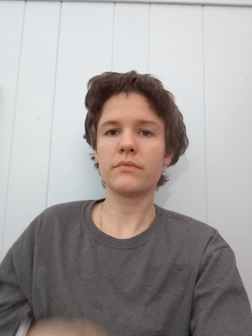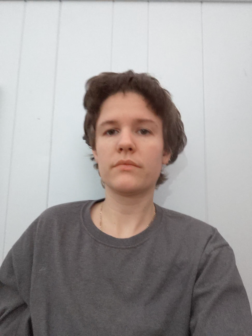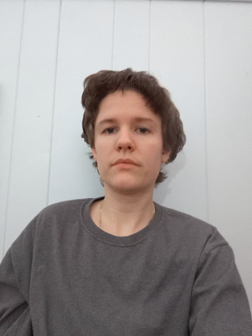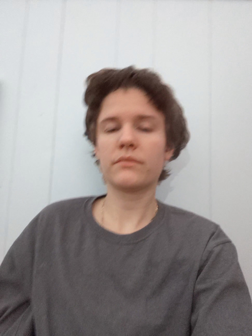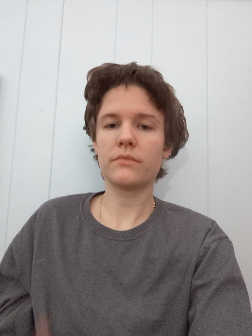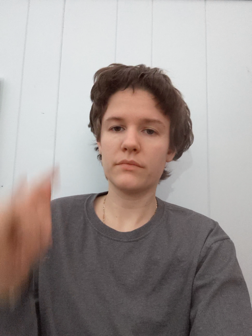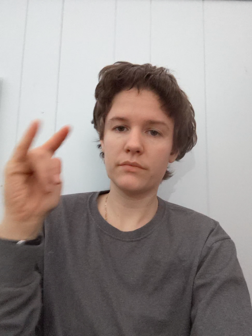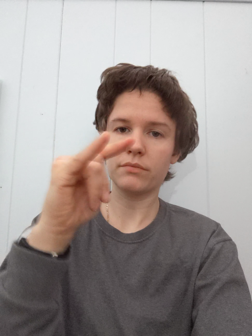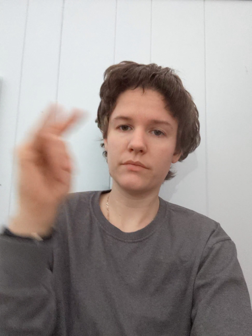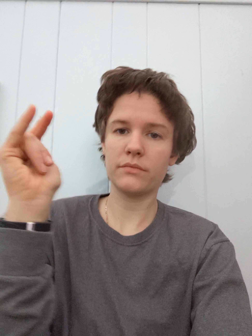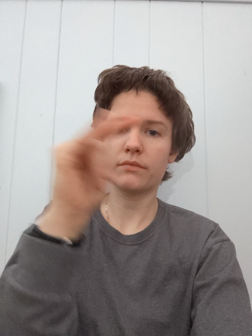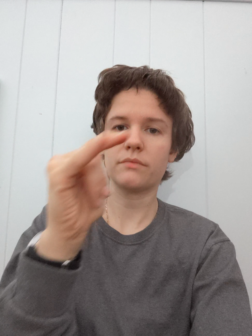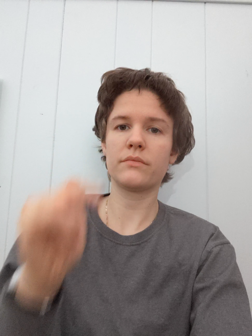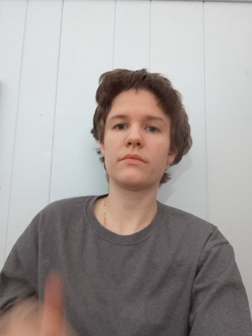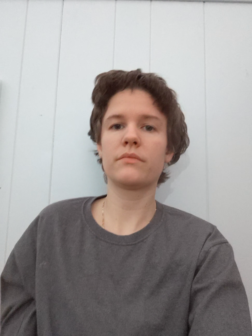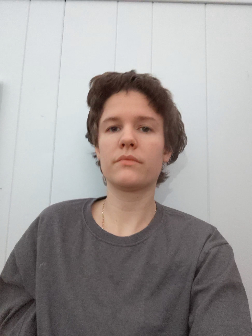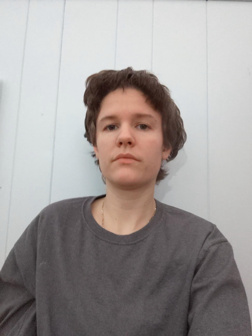airplane